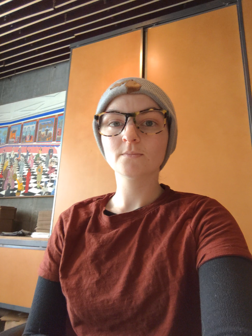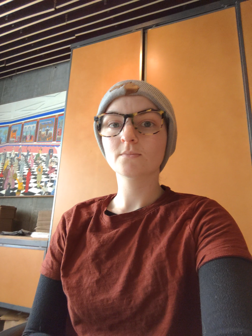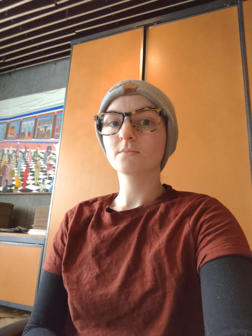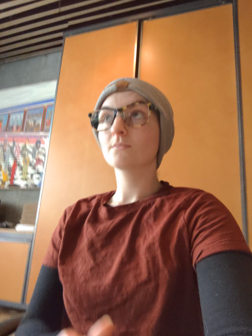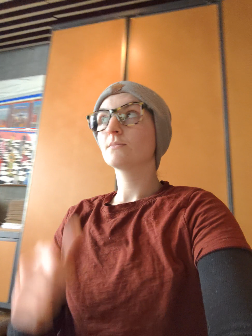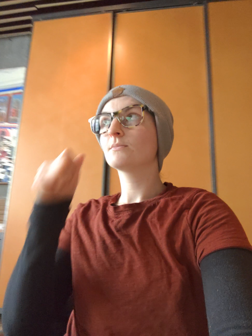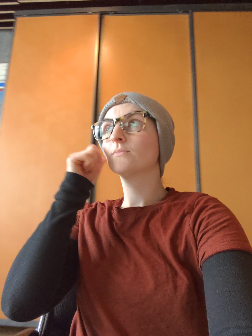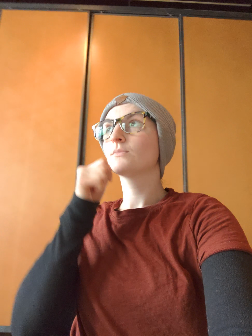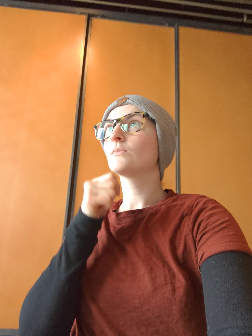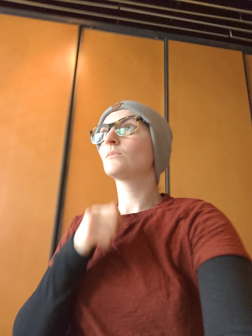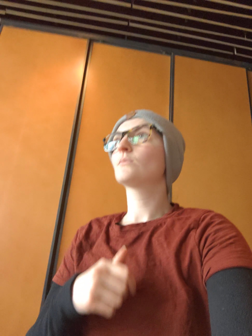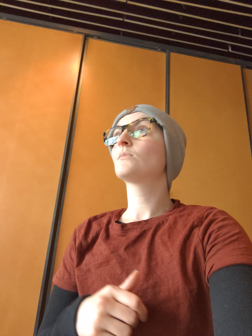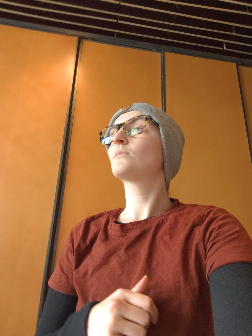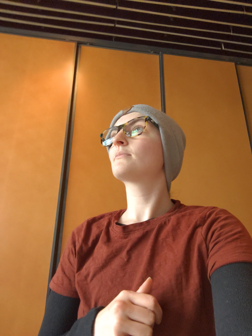girl